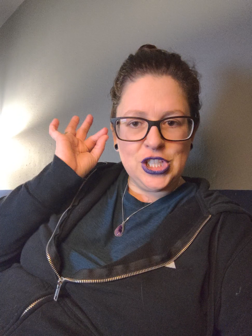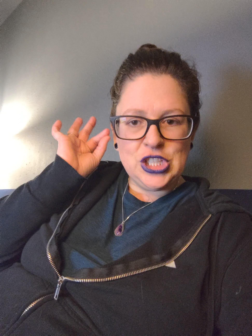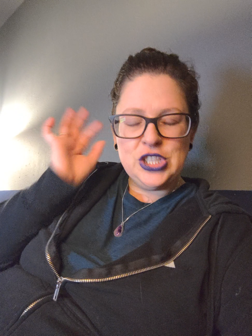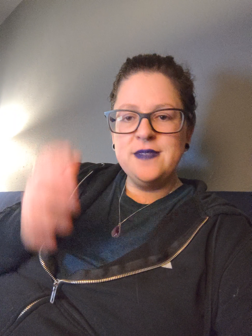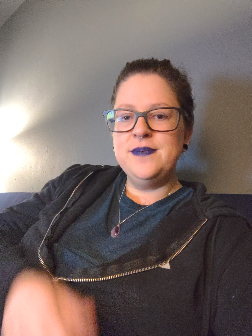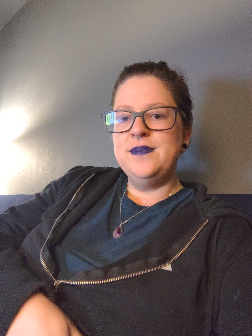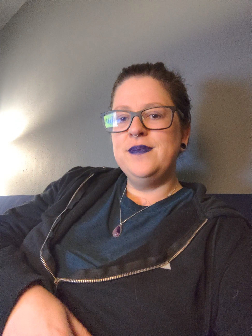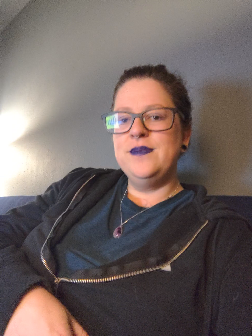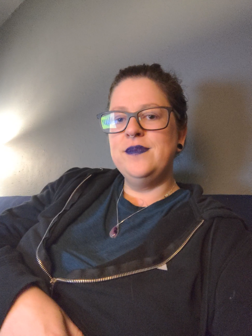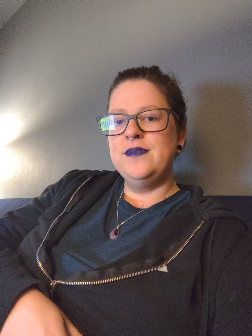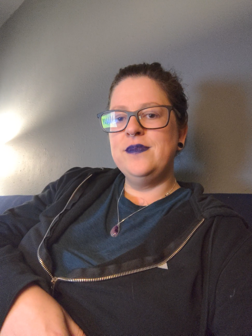hair